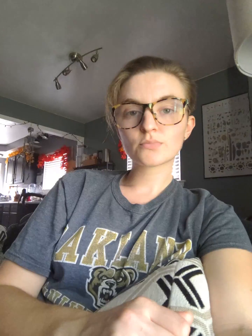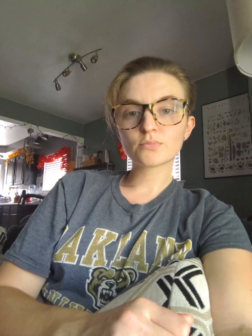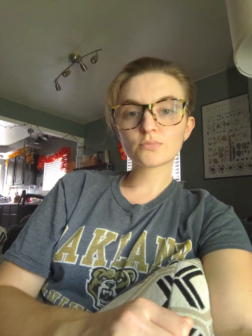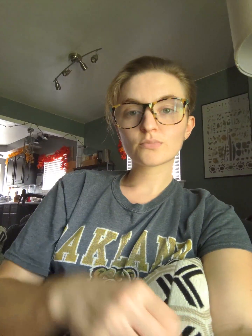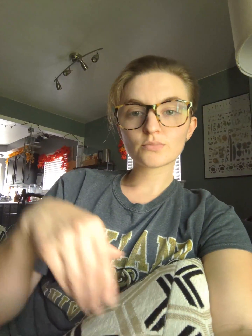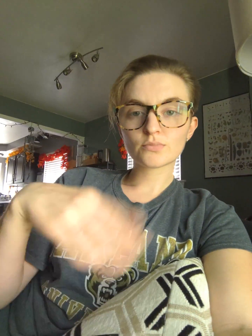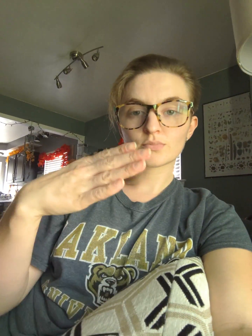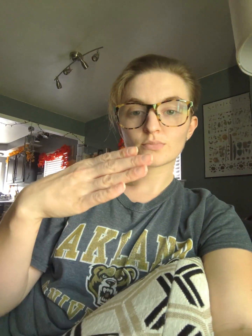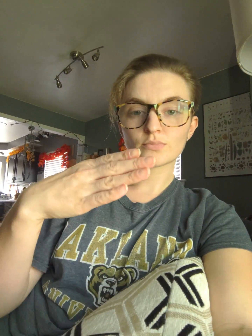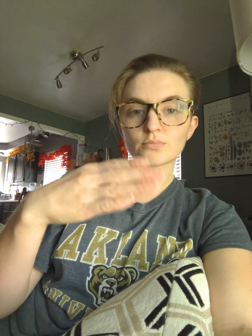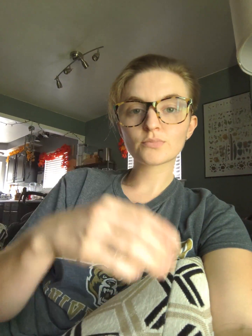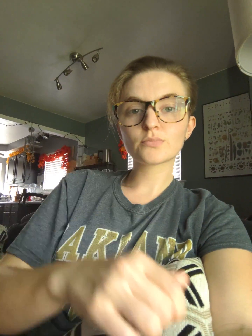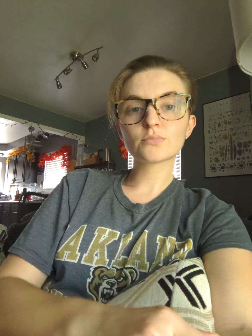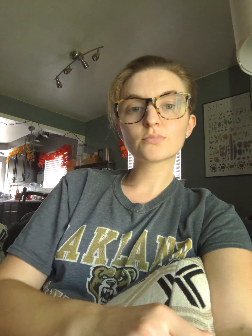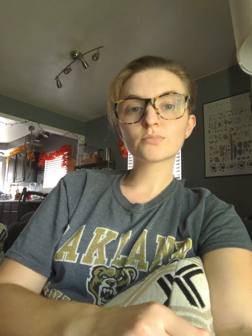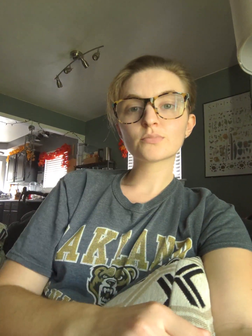kick